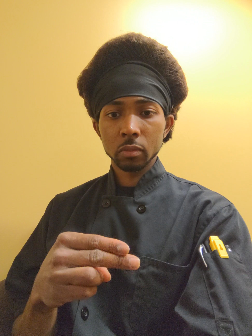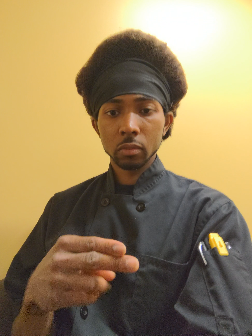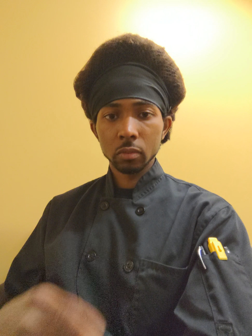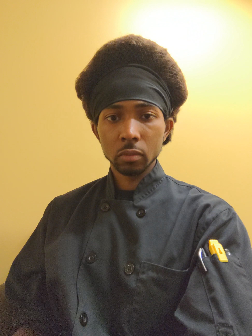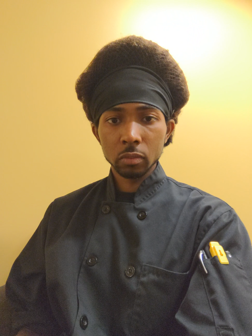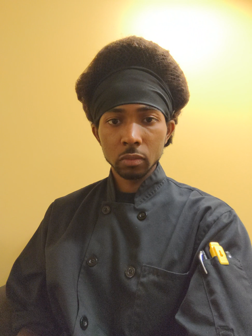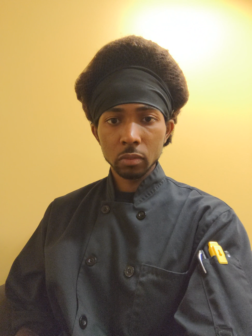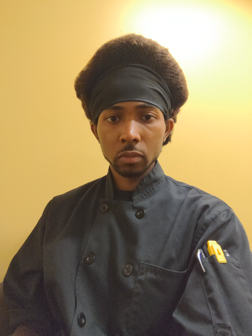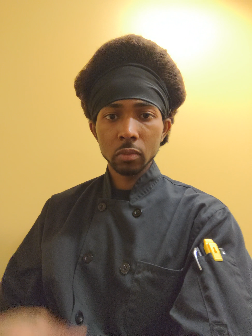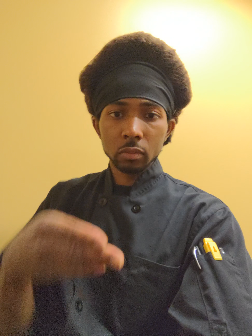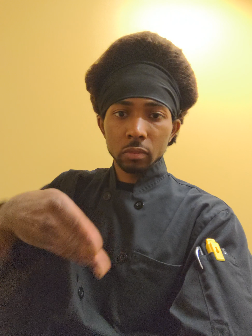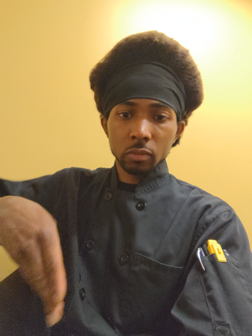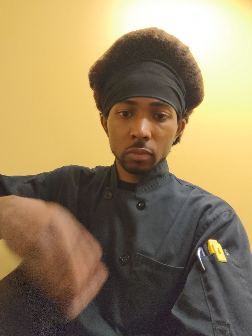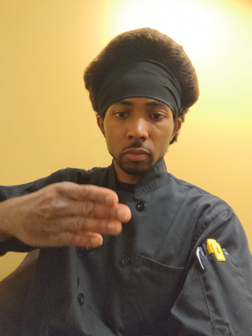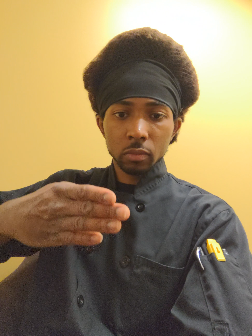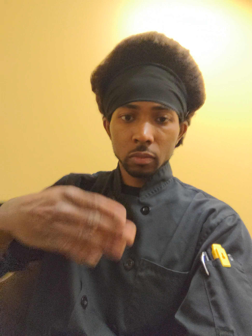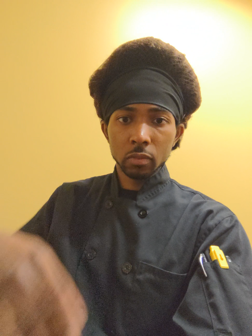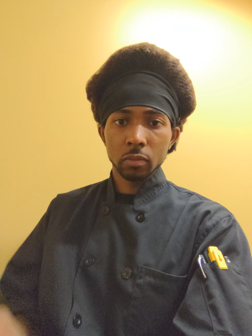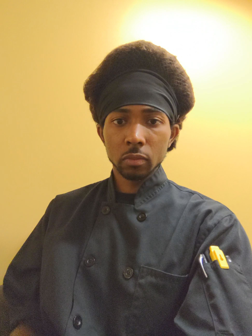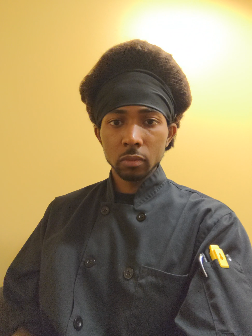kick